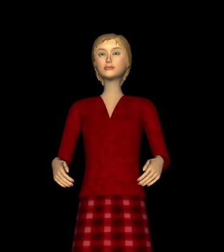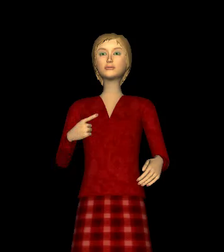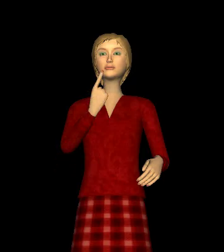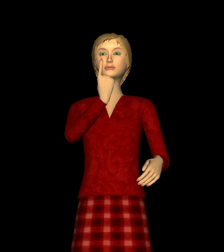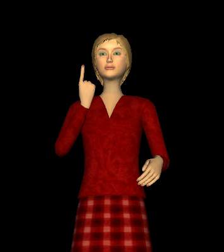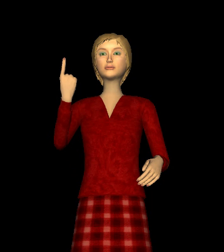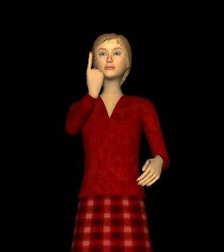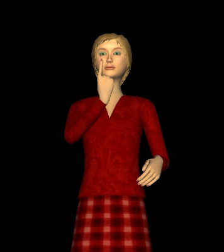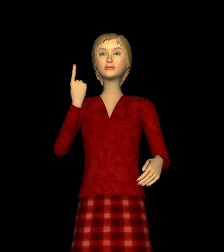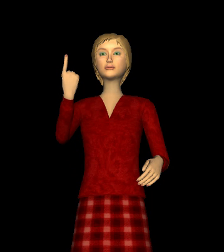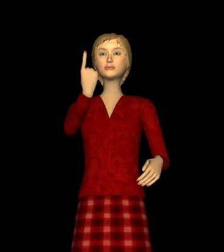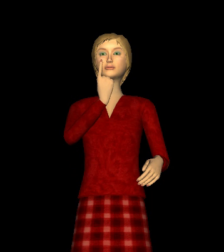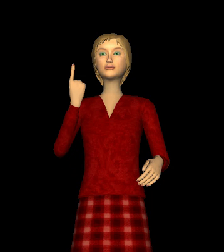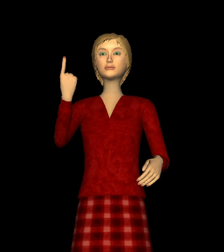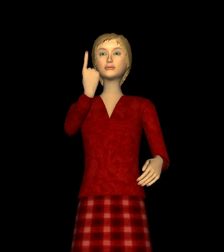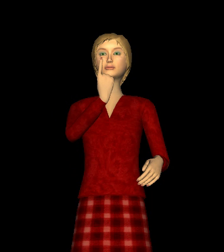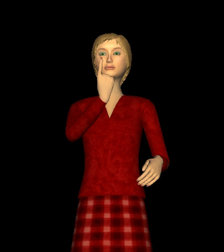يدير